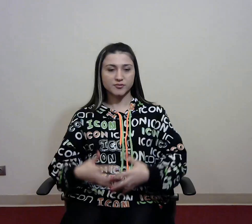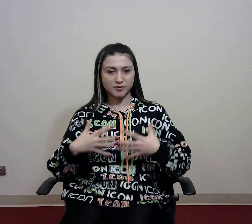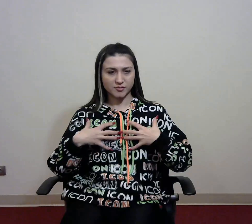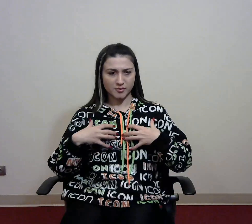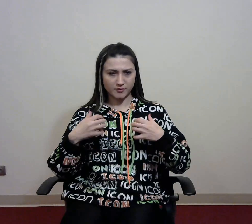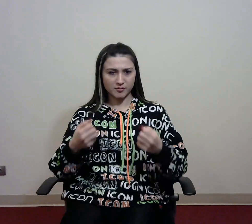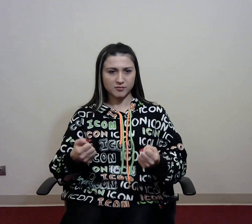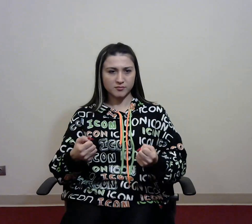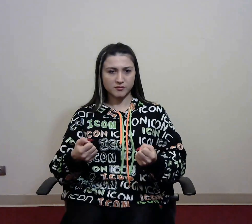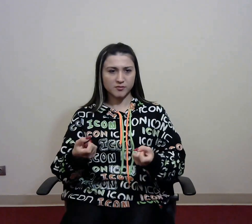sağlam